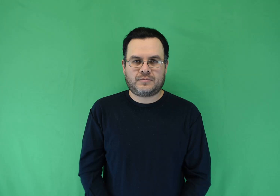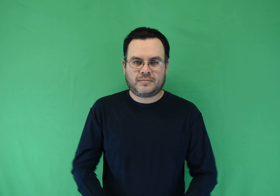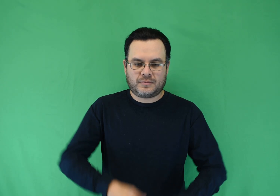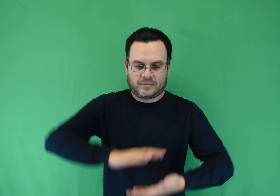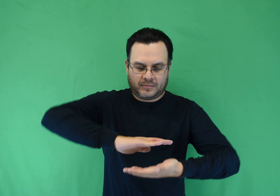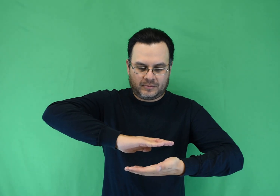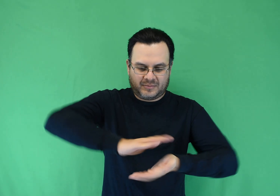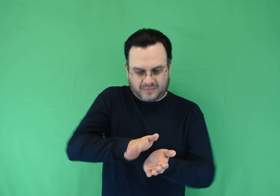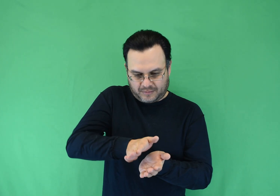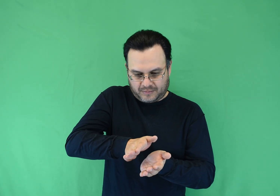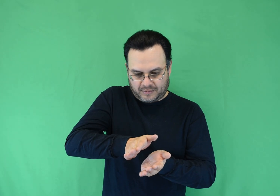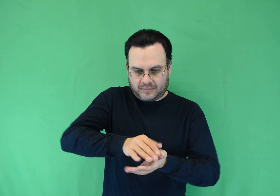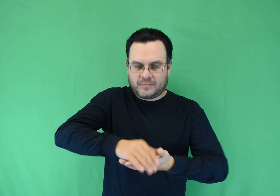presionar